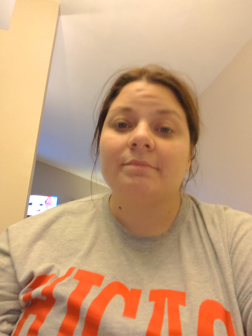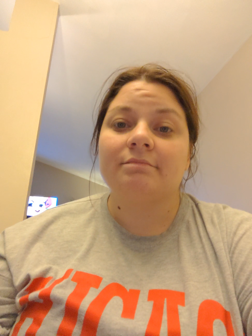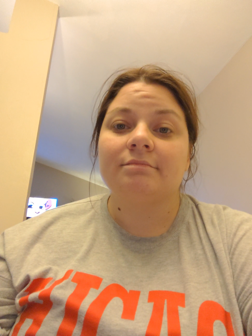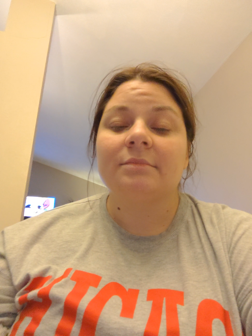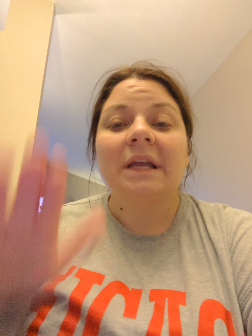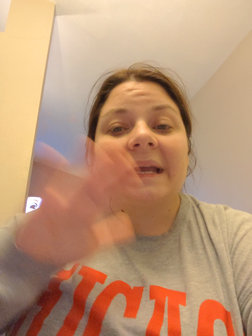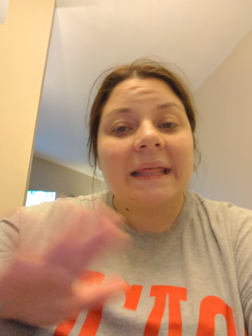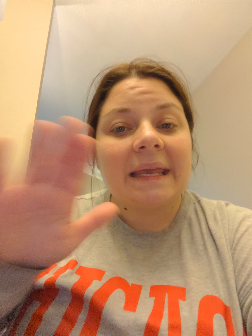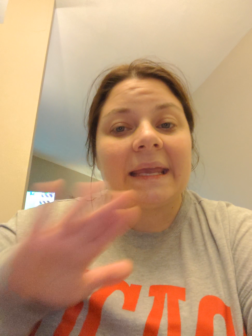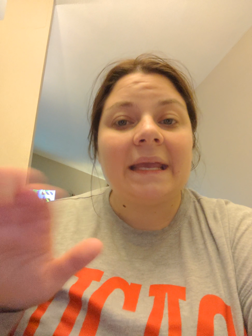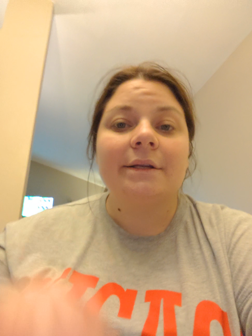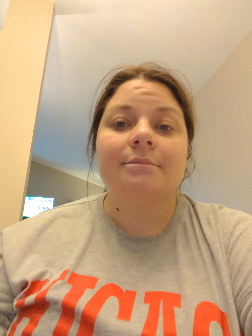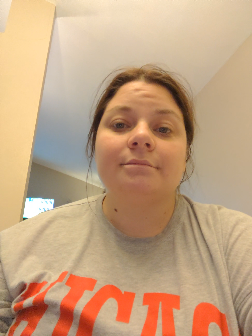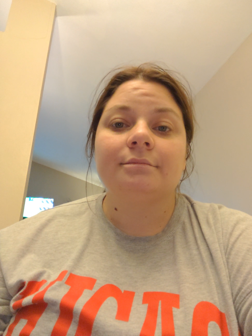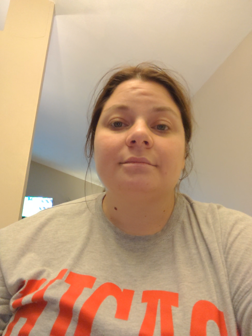clean